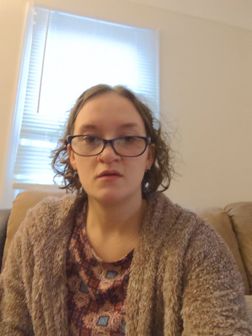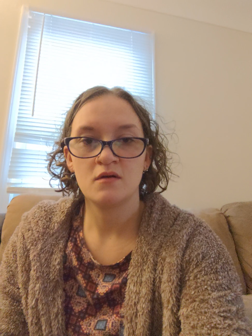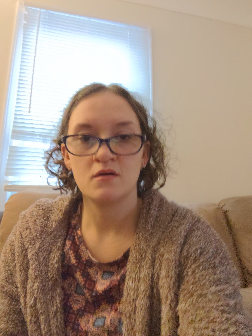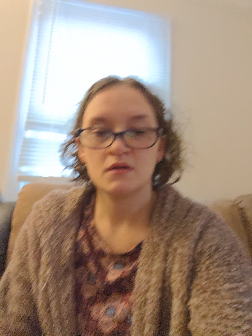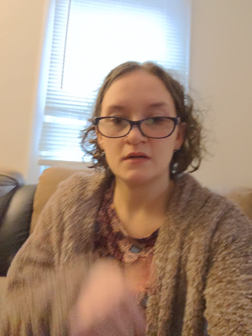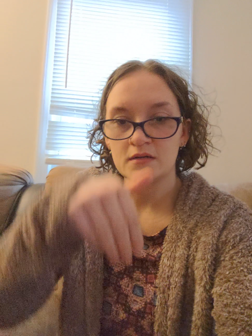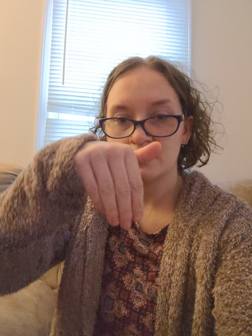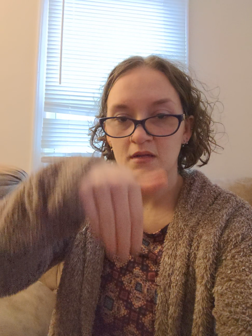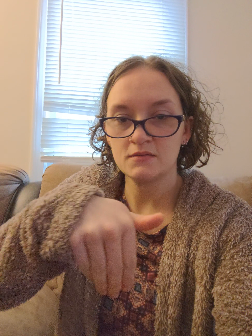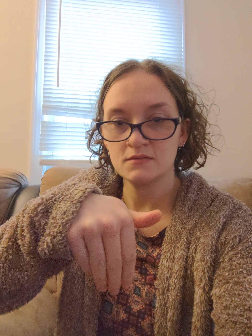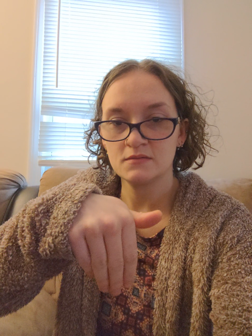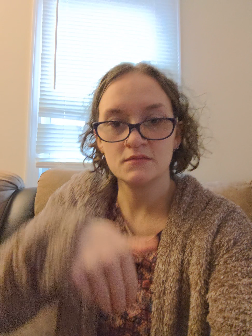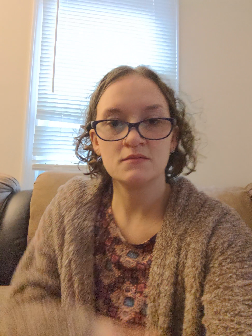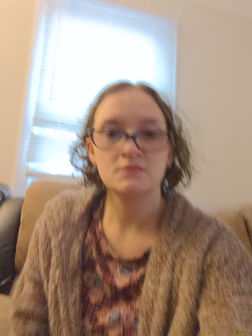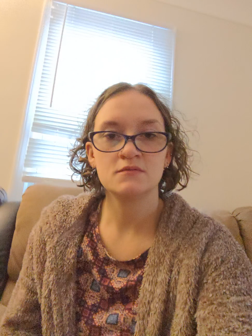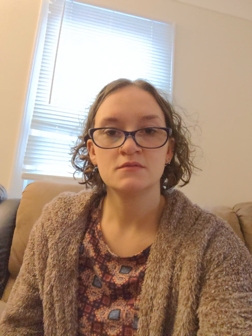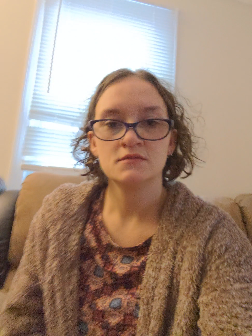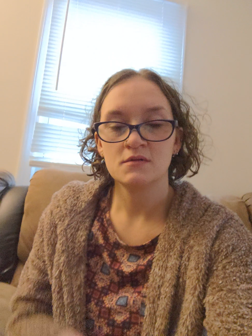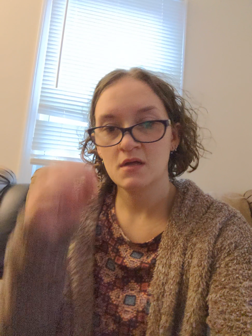night